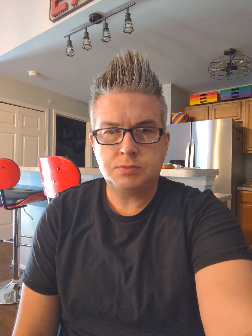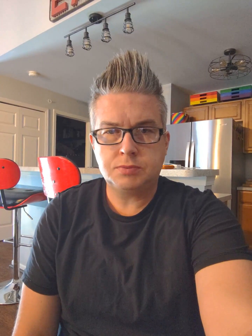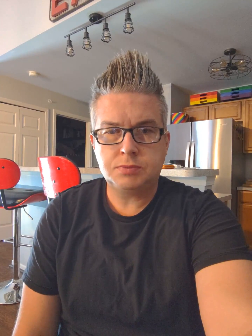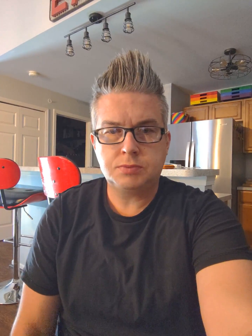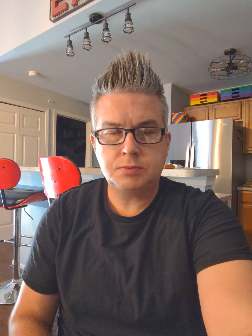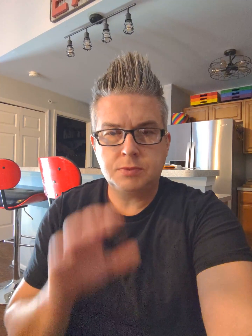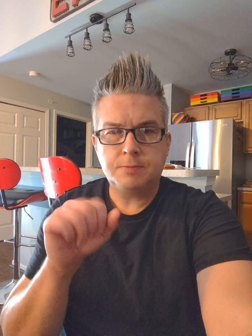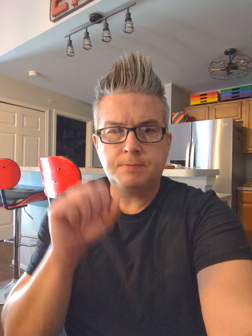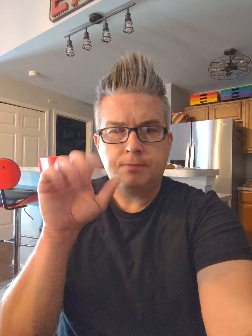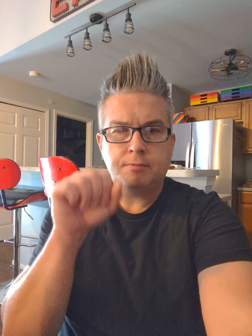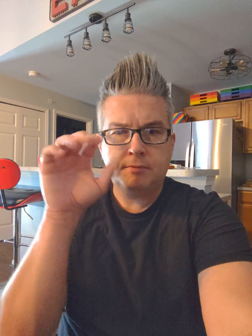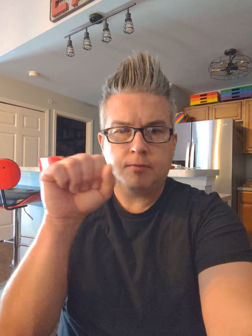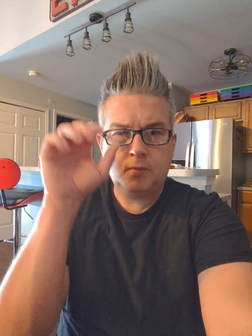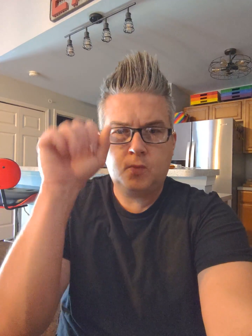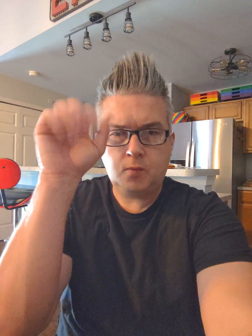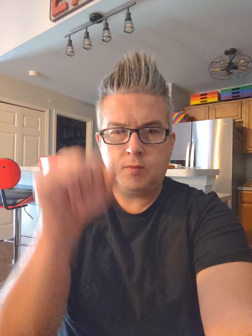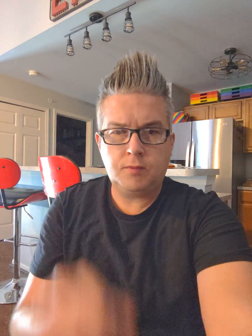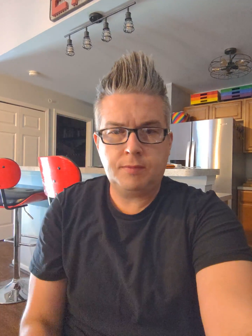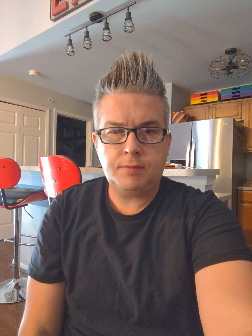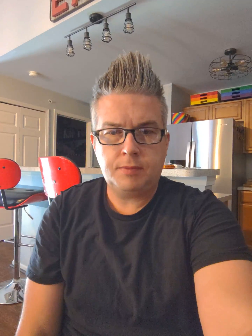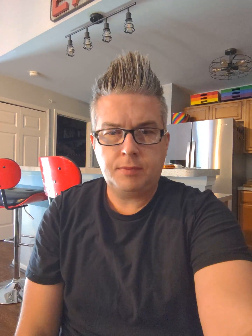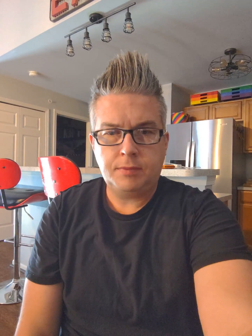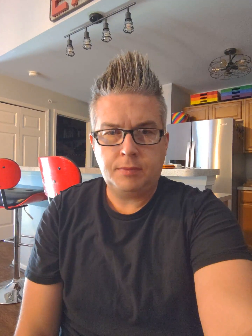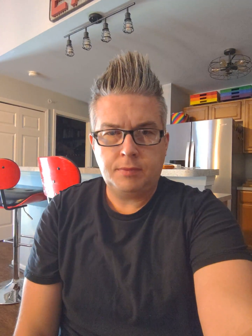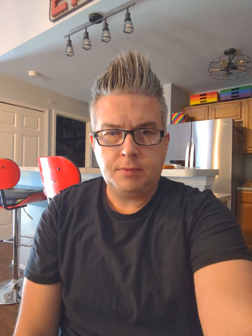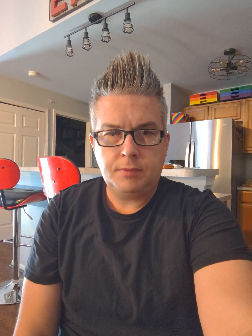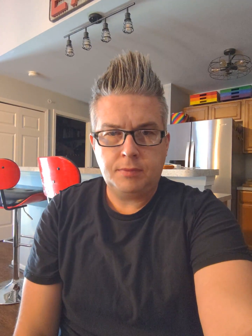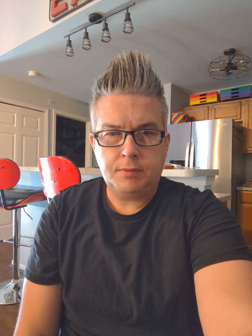ladder